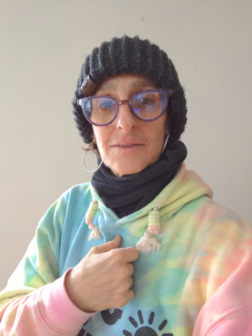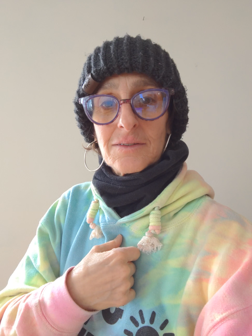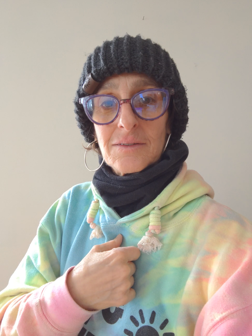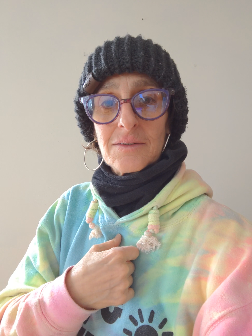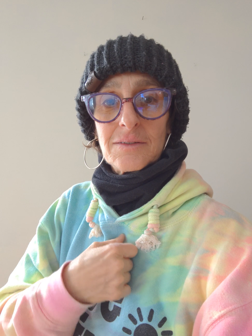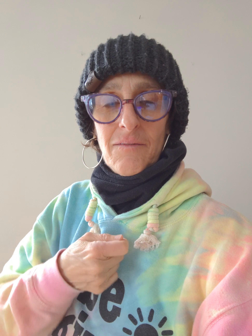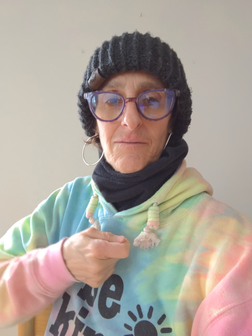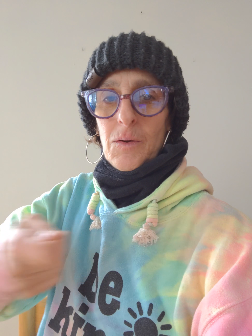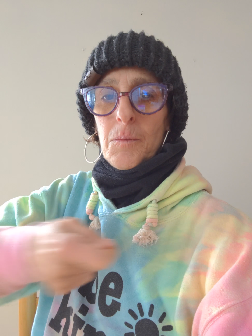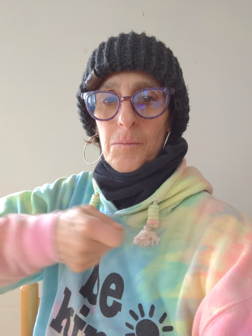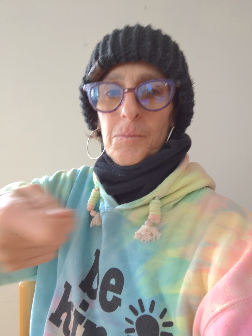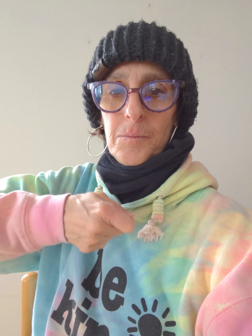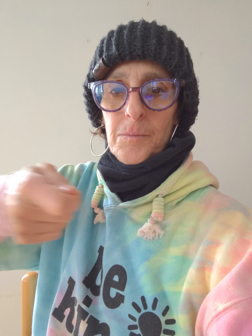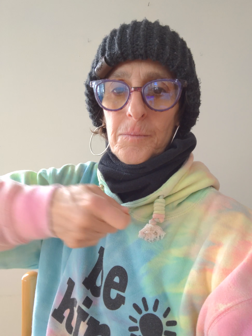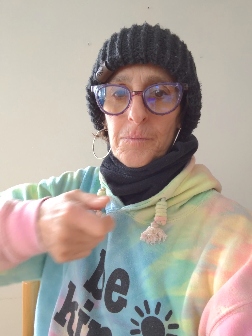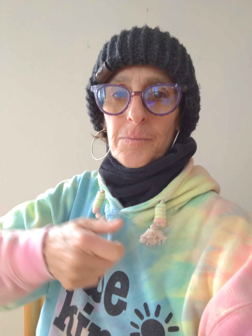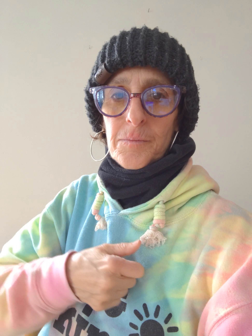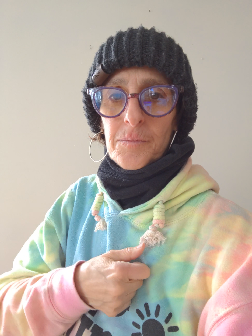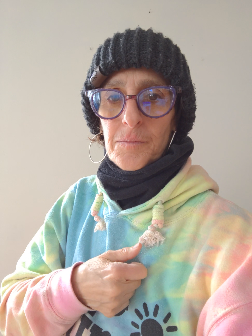vacuum